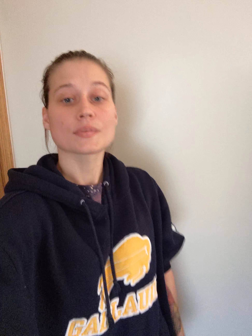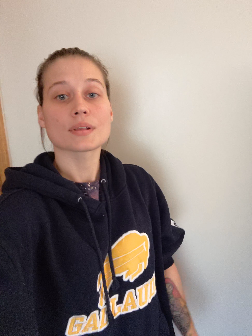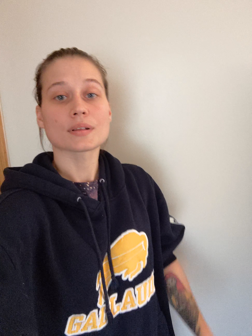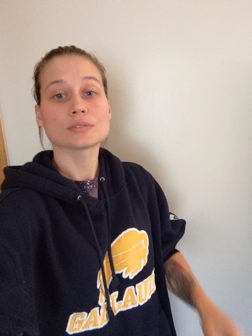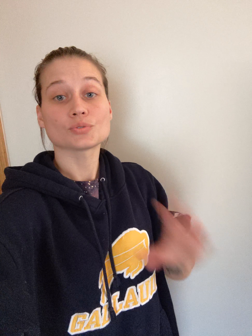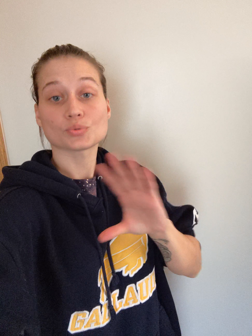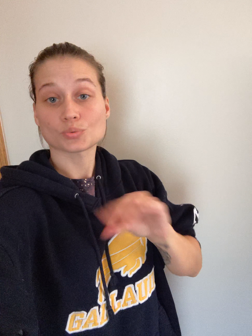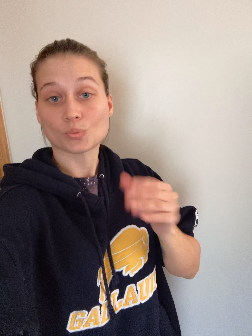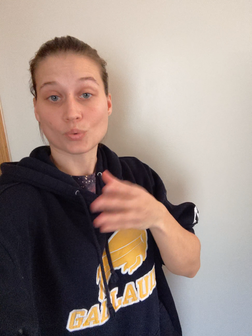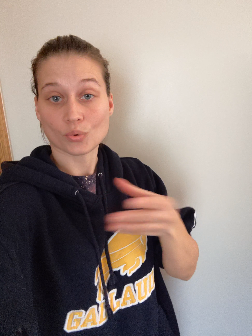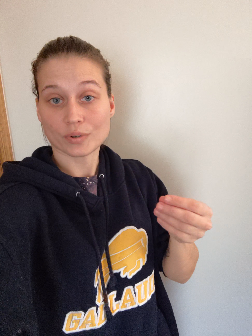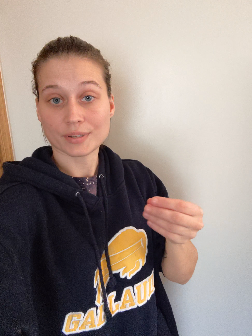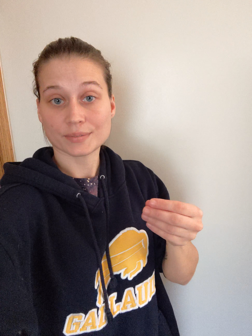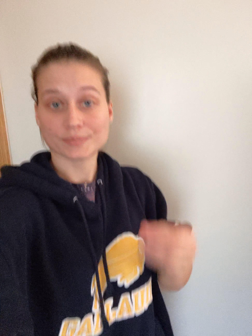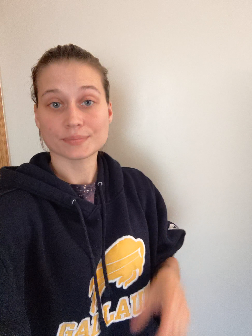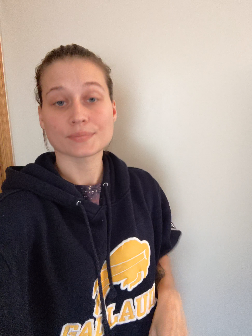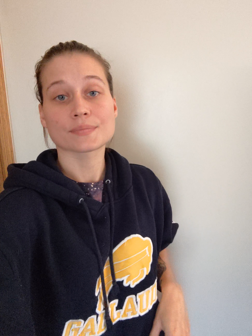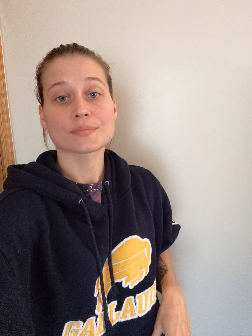story